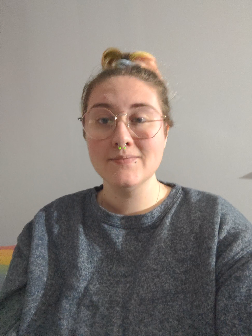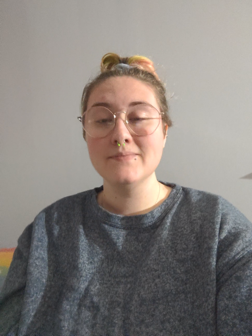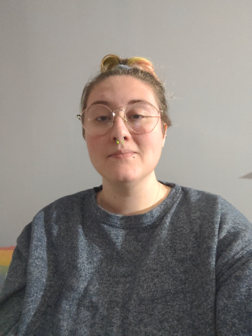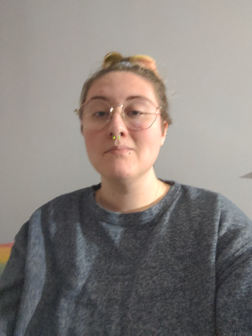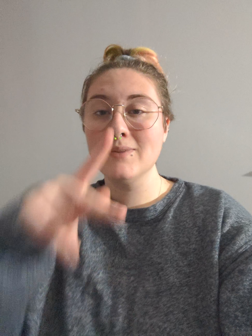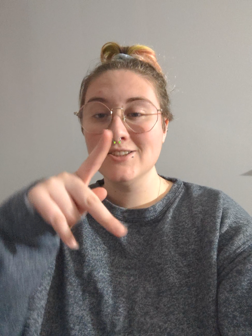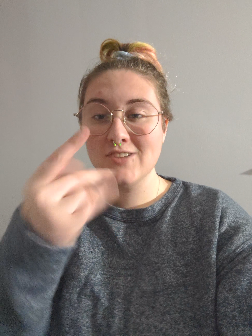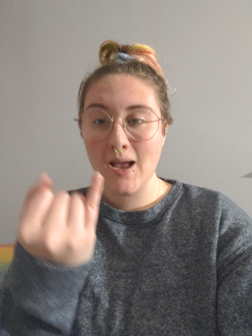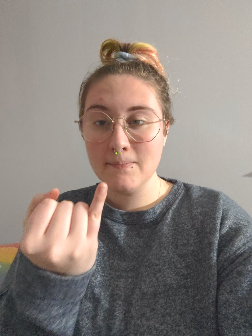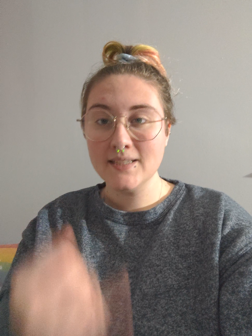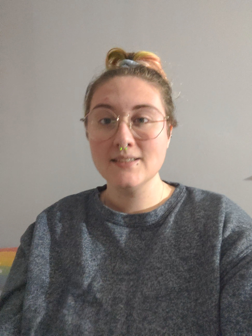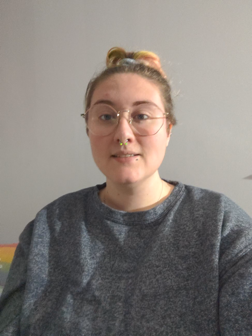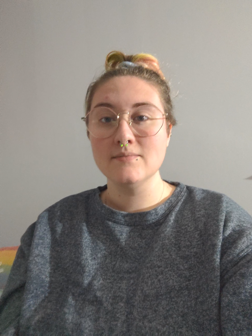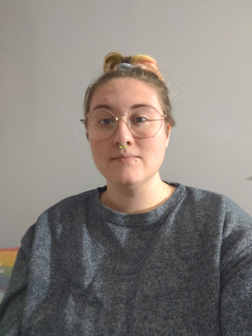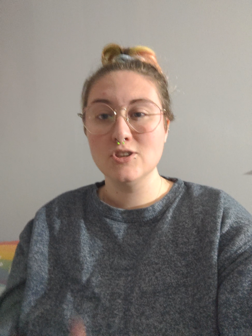pajamas